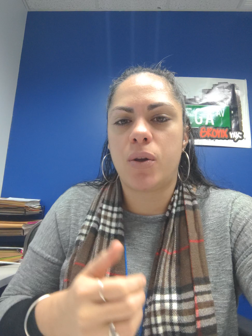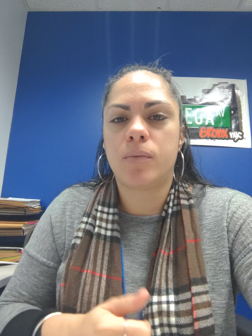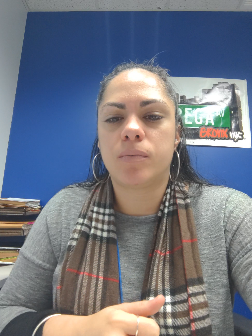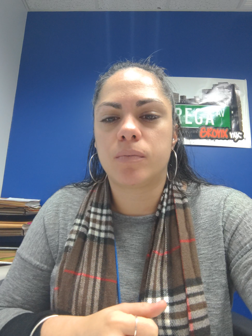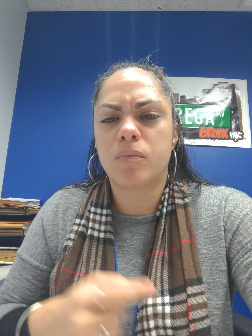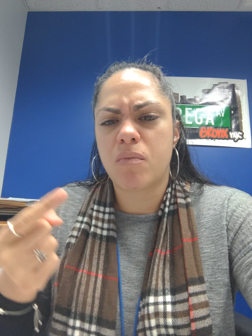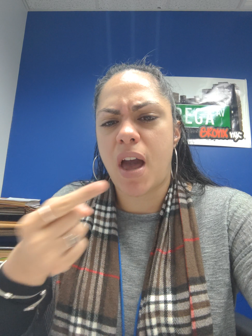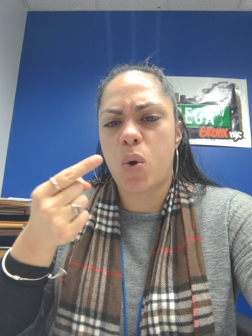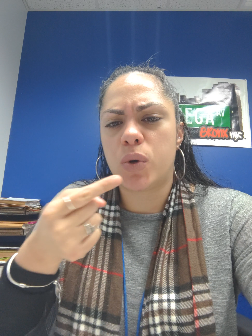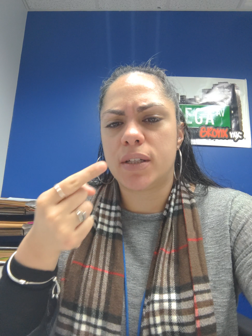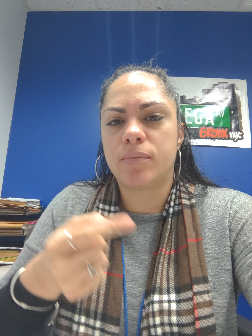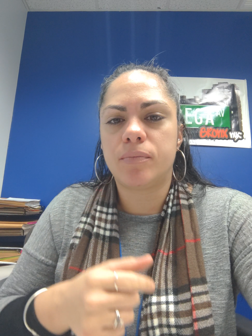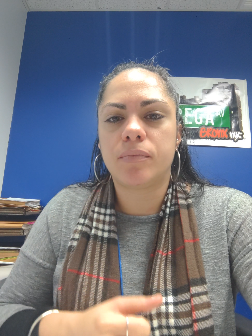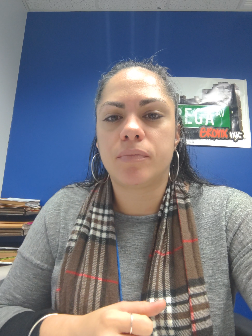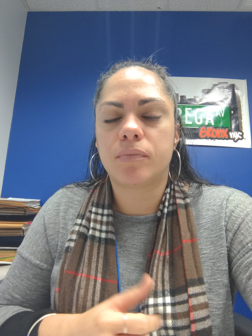owie